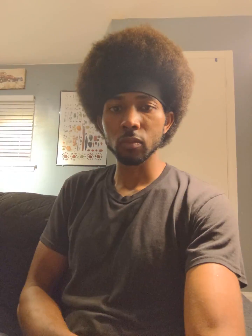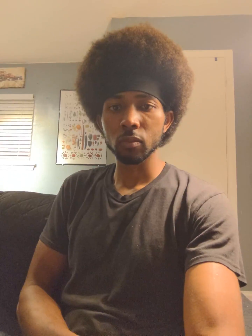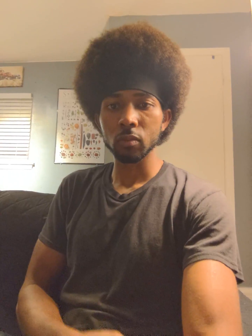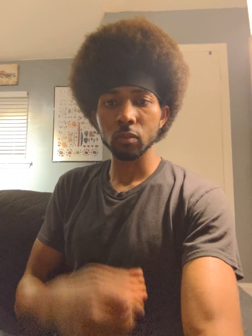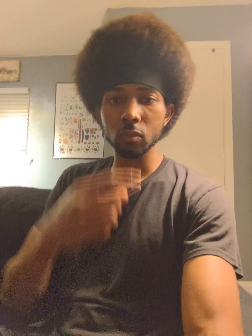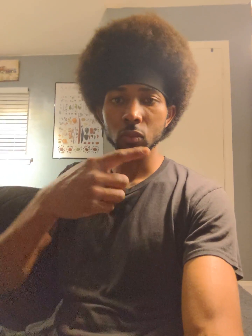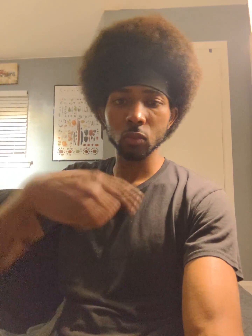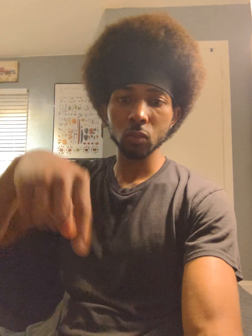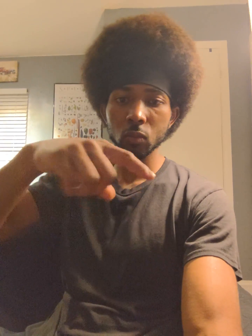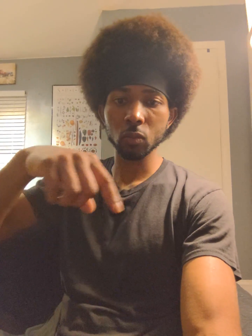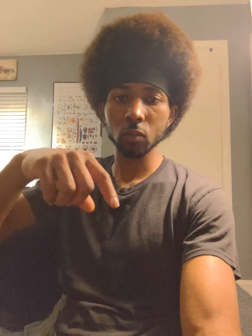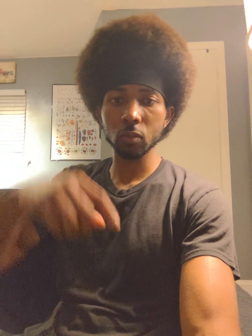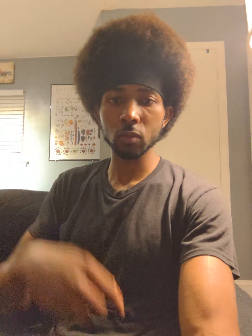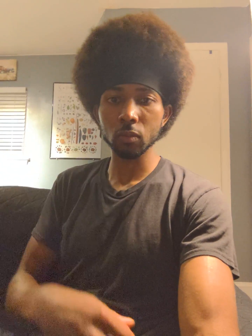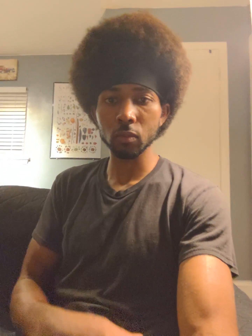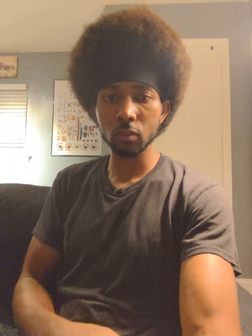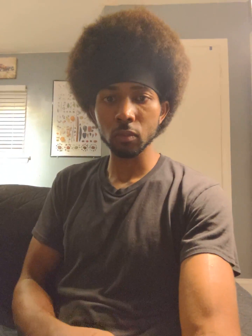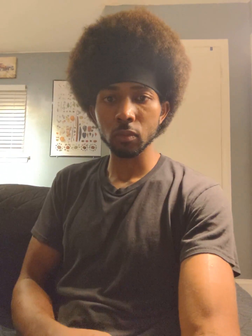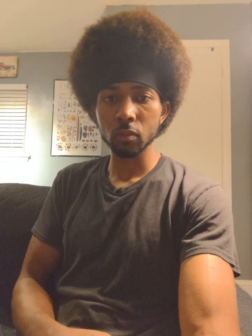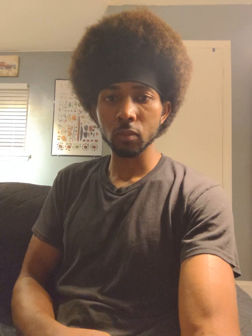around